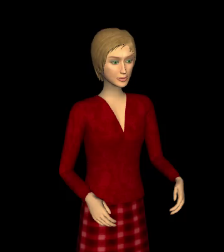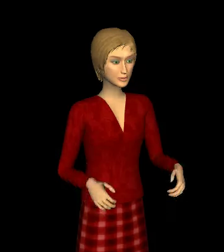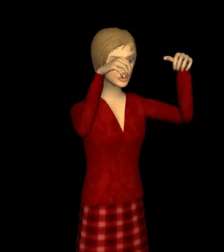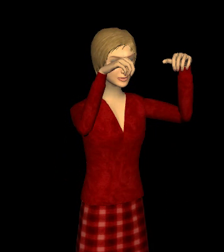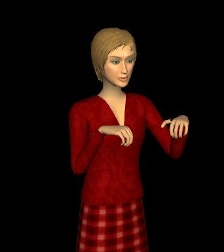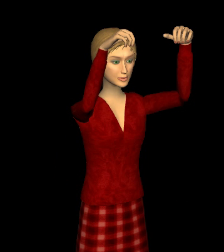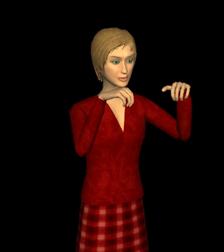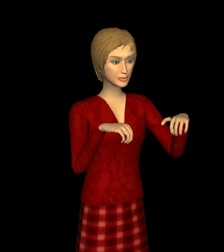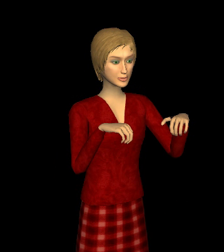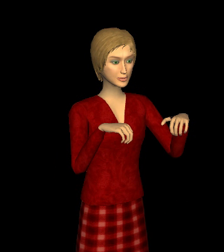مطر